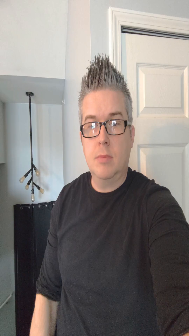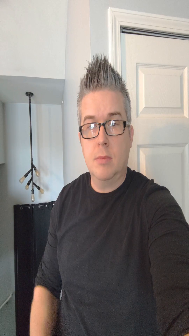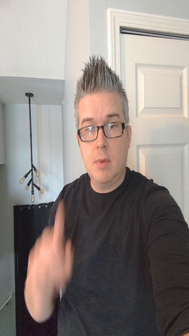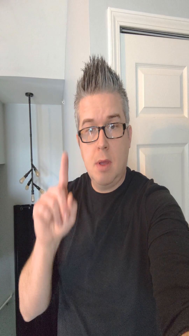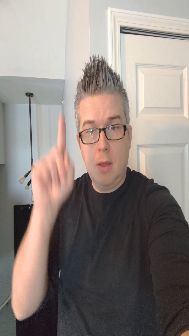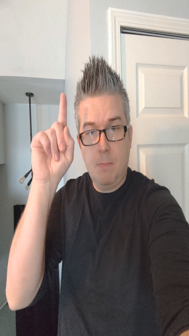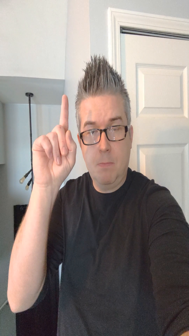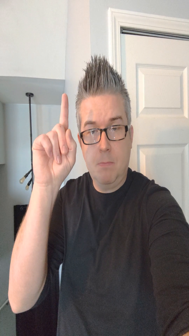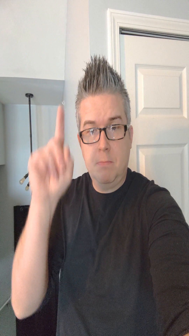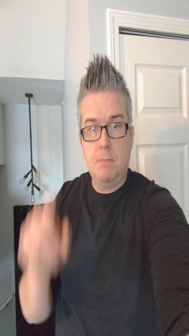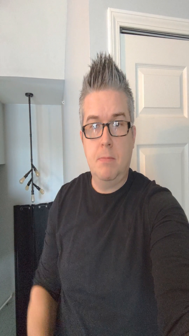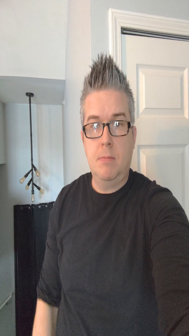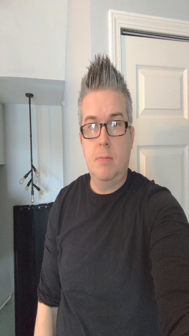up